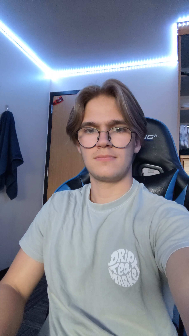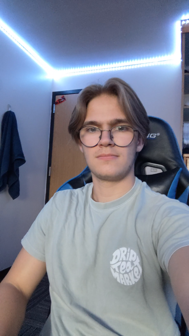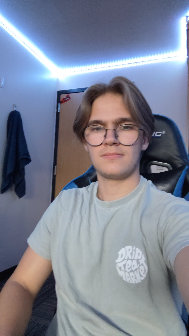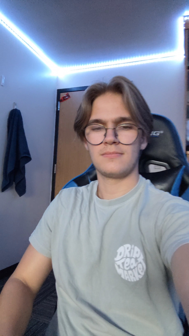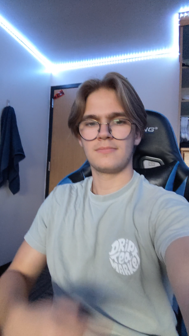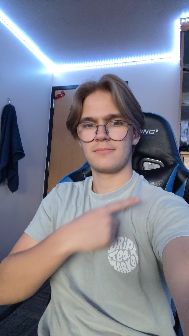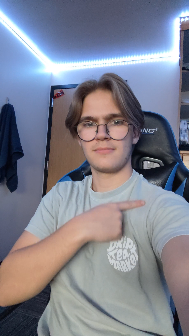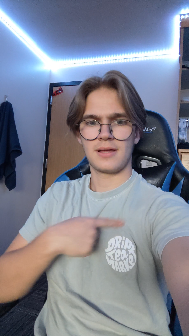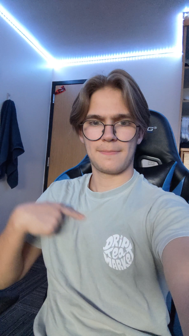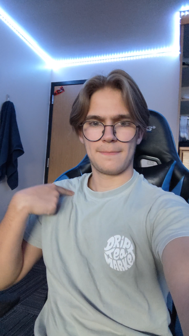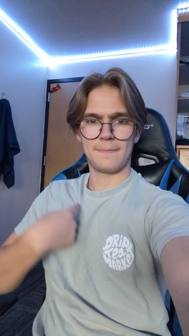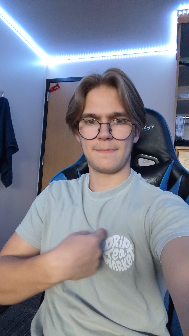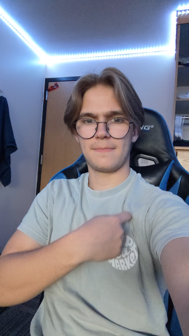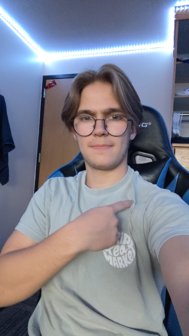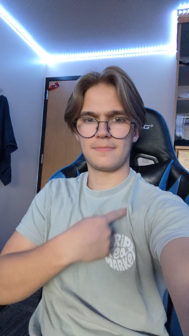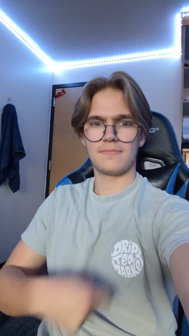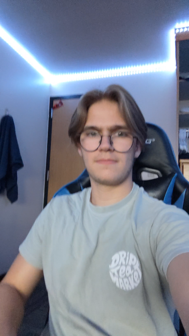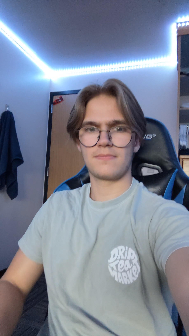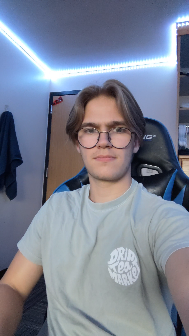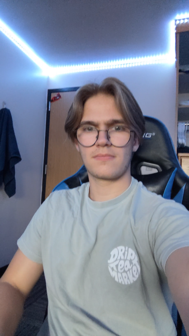bib